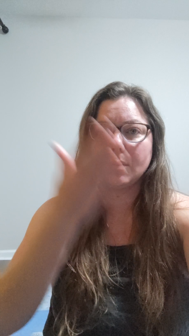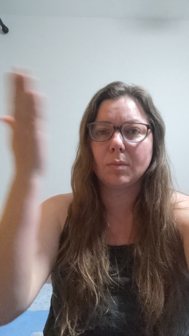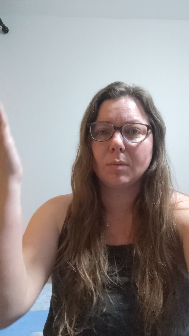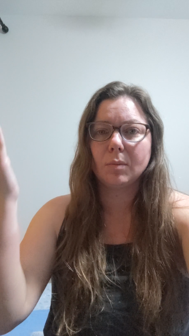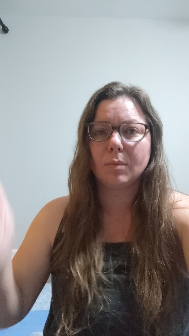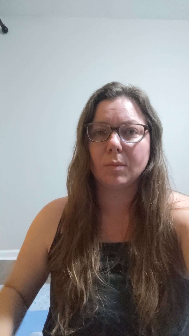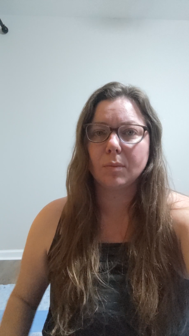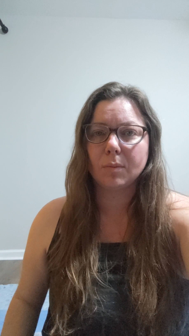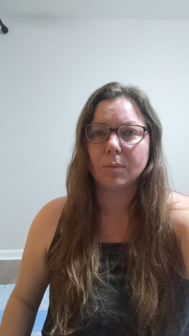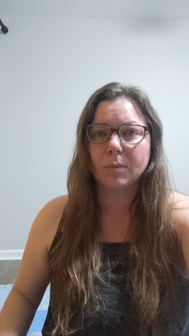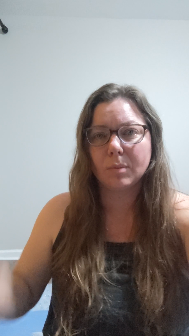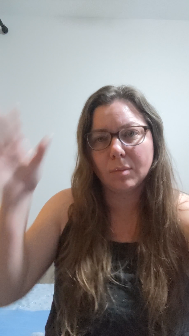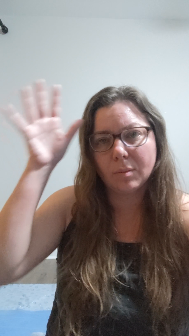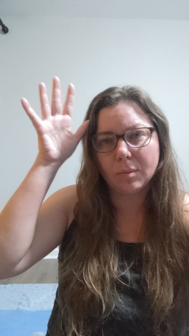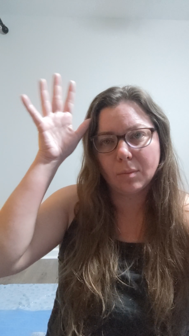deer